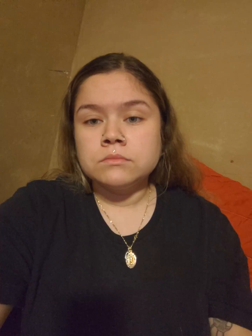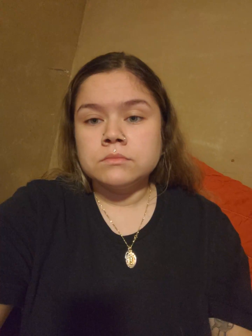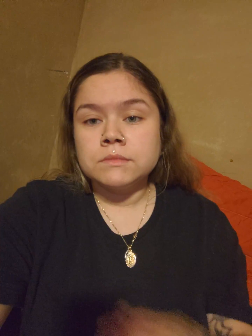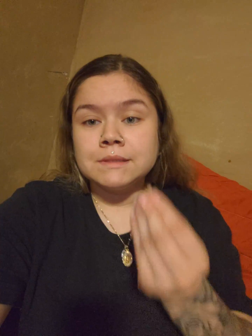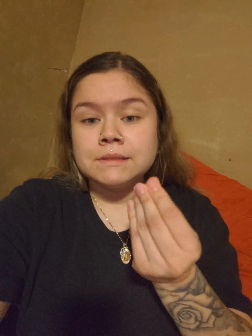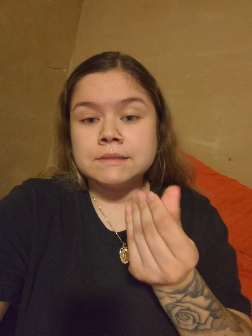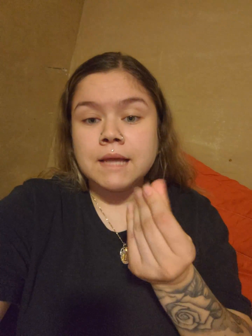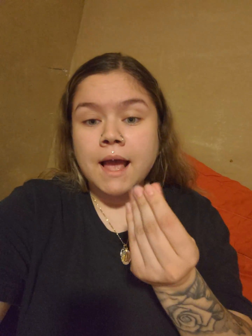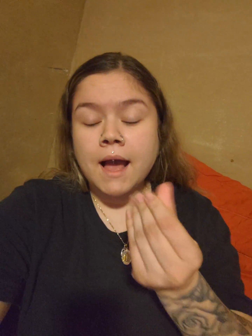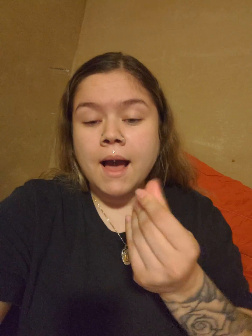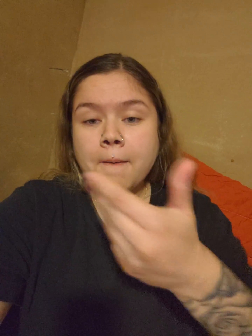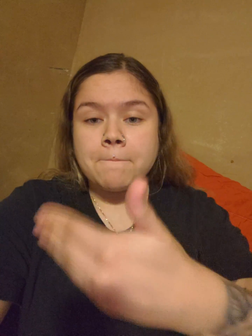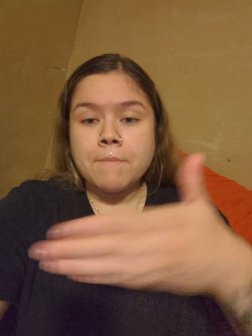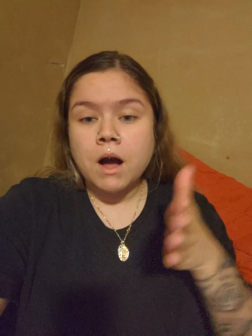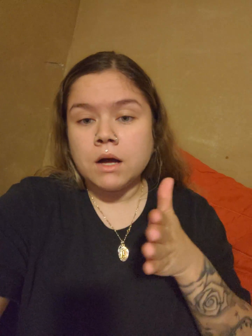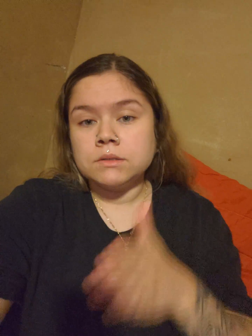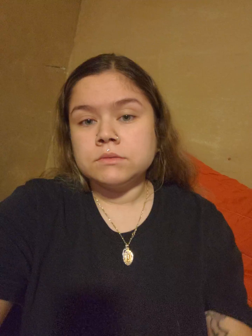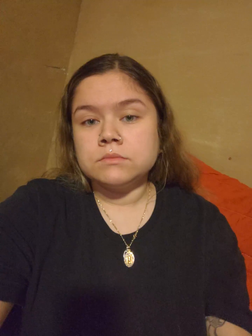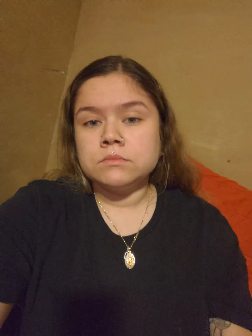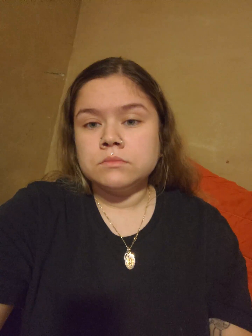sandbox